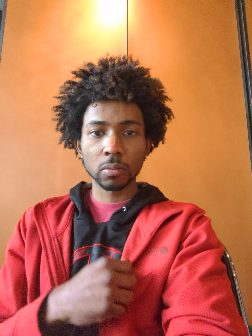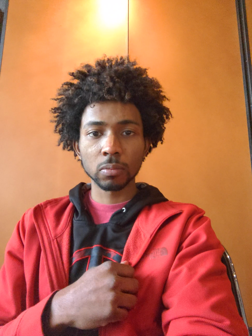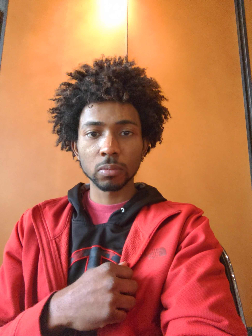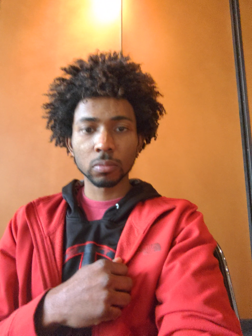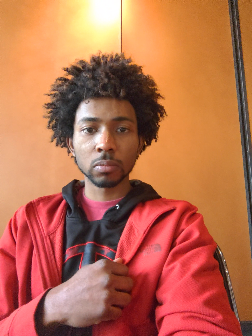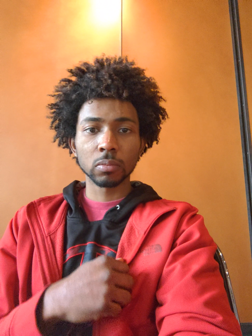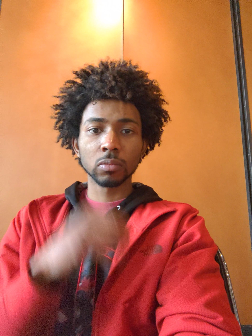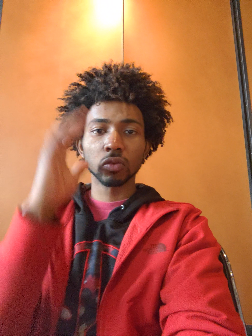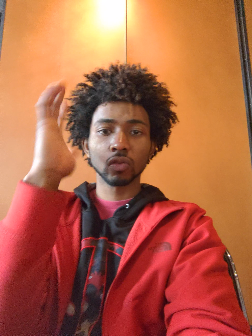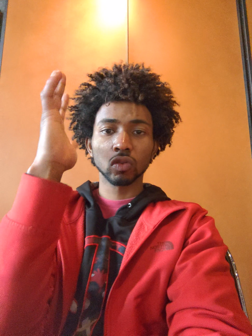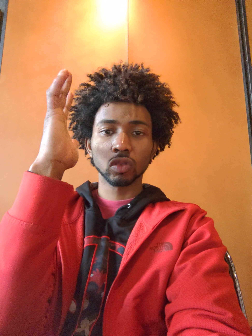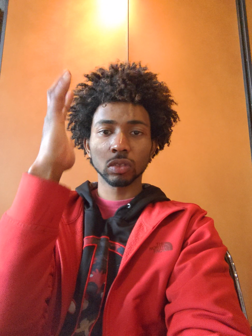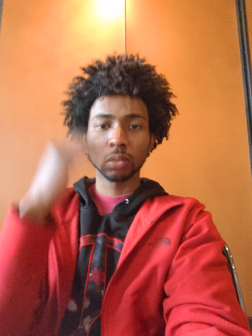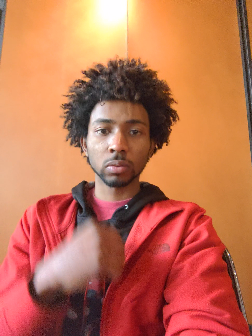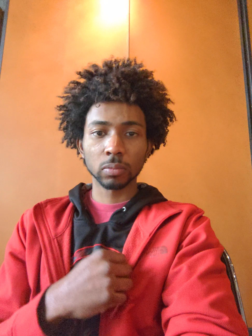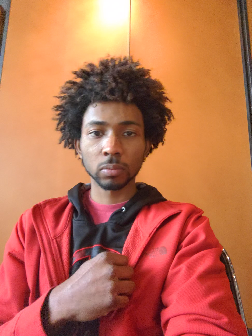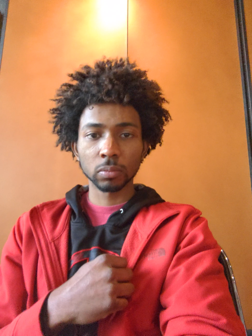tree